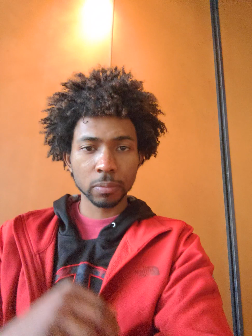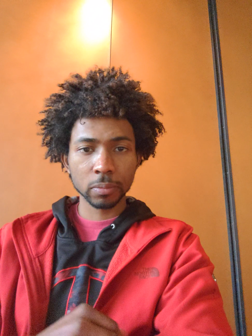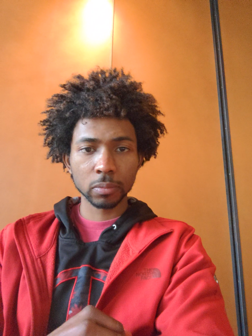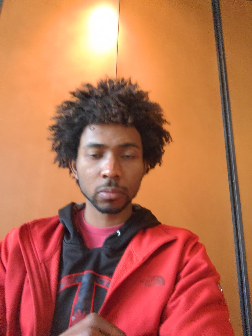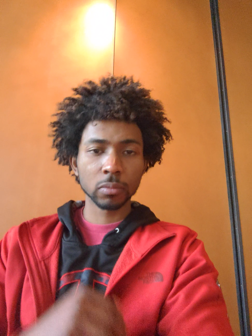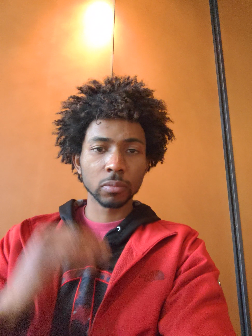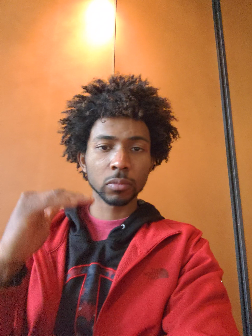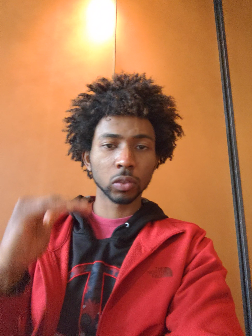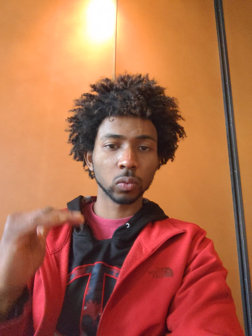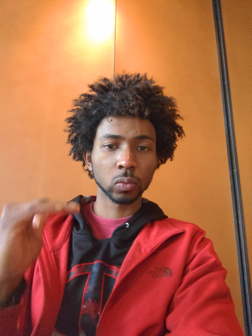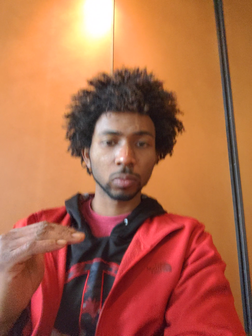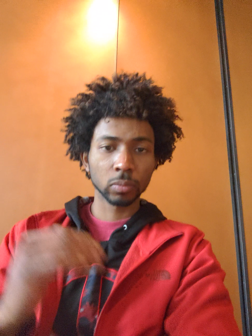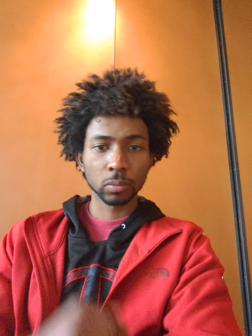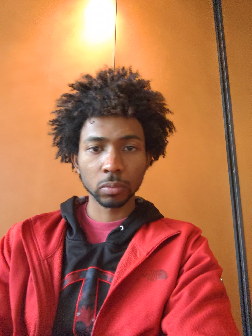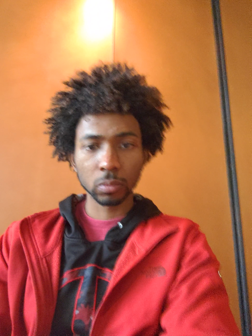child